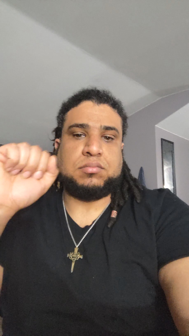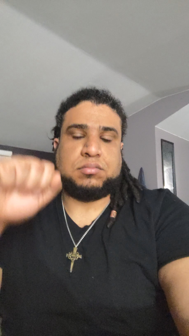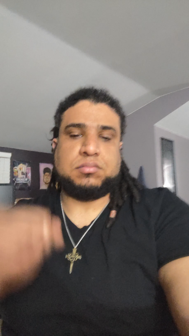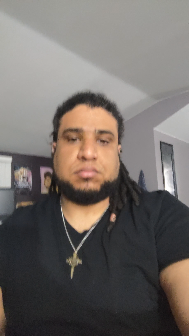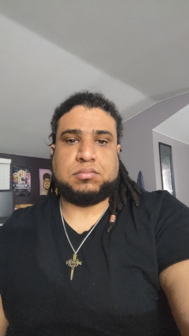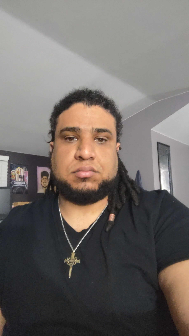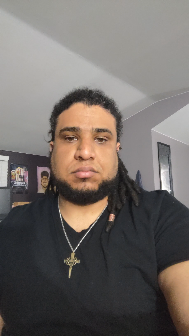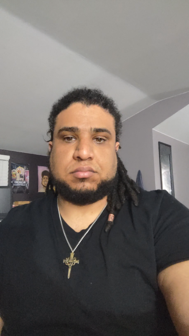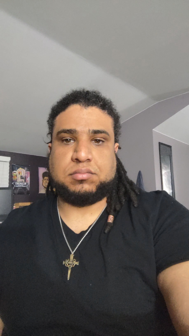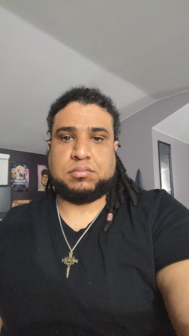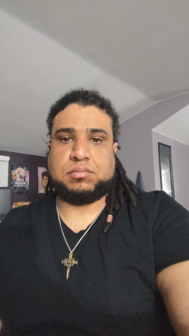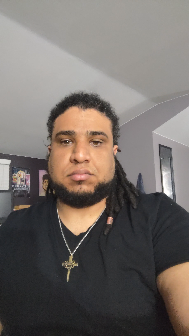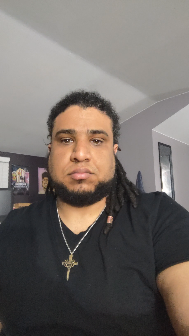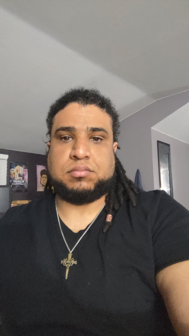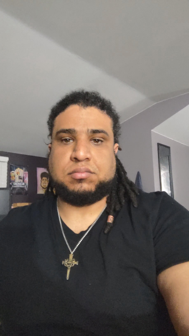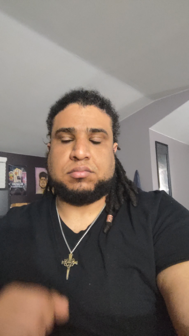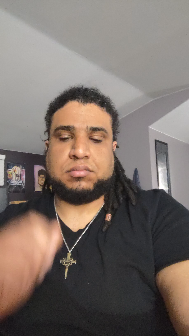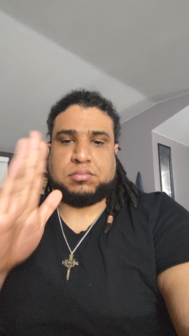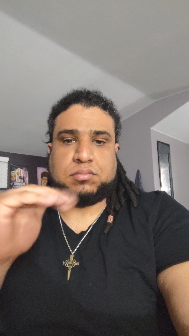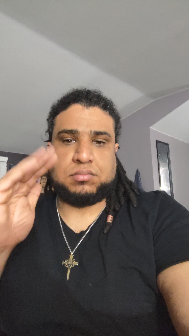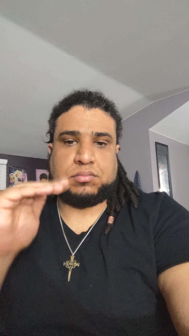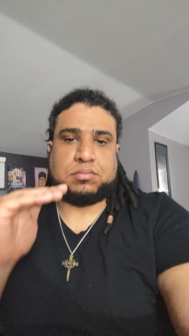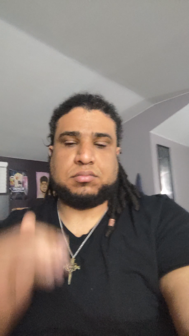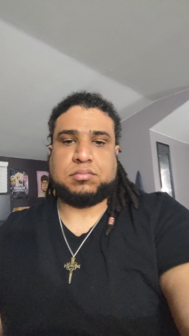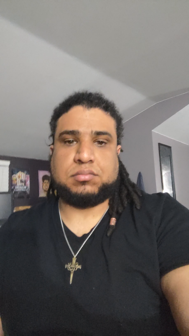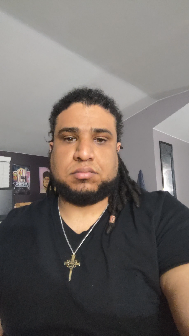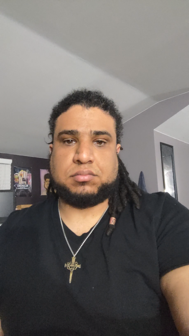downtown